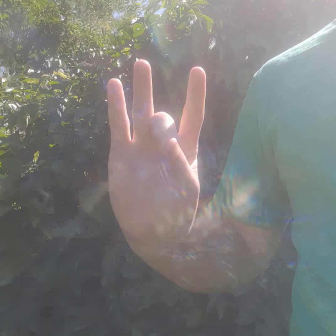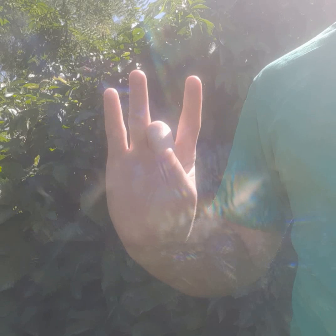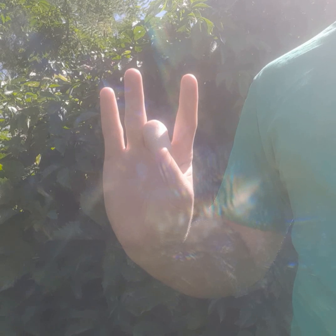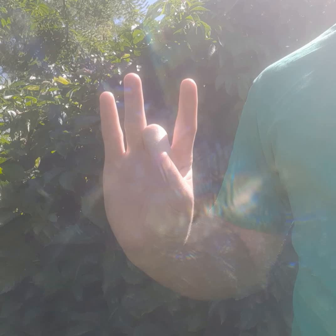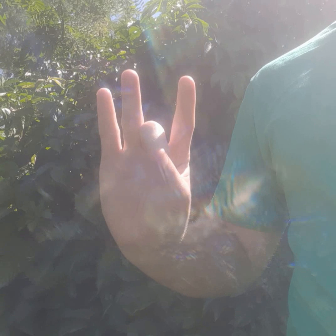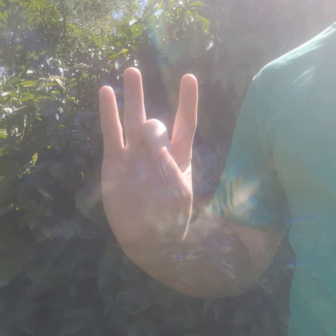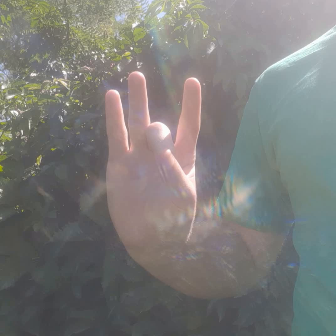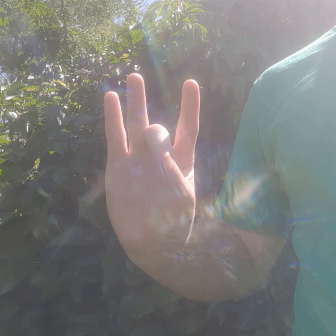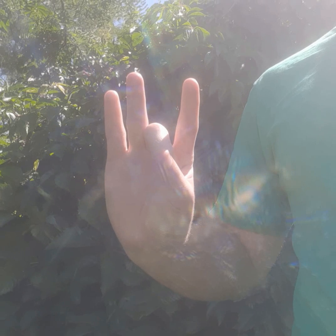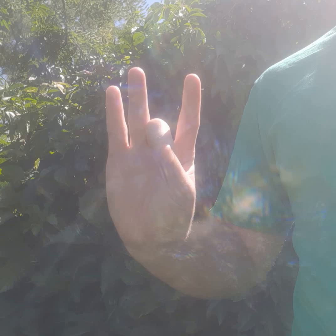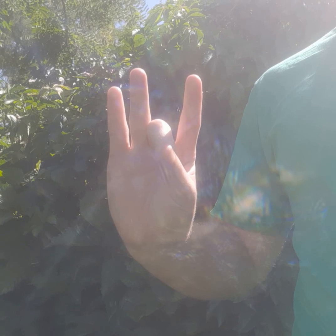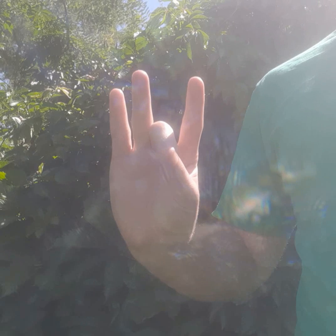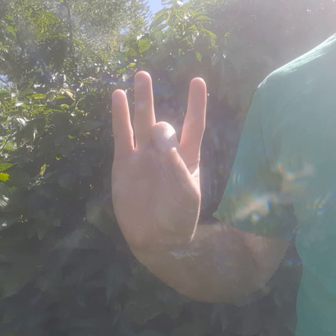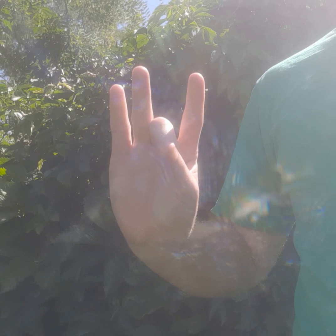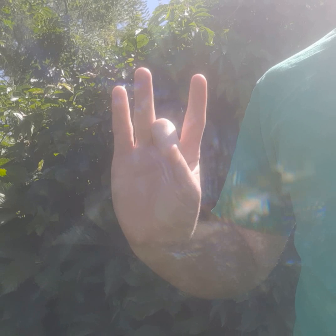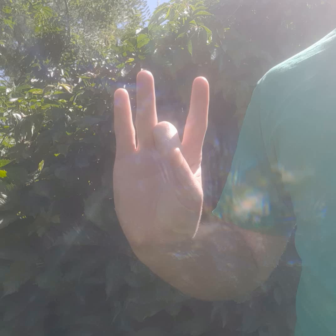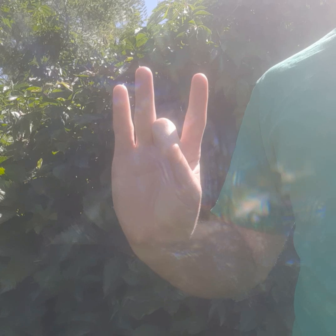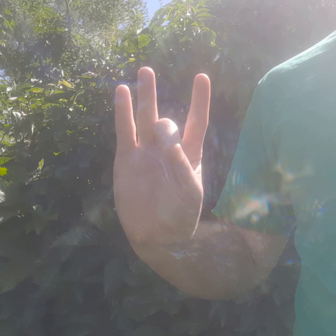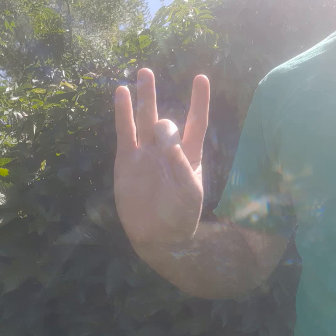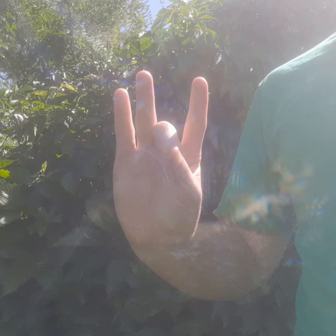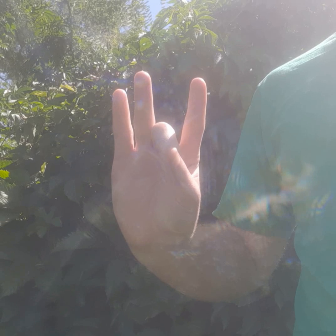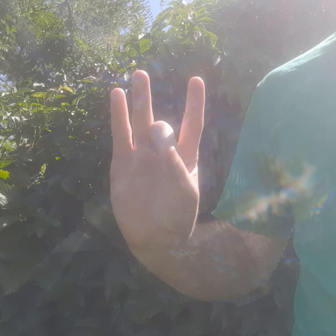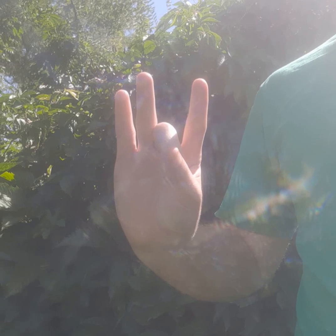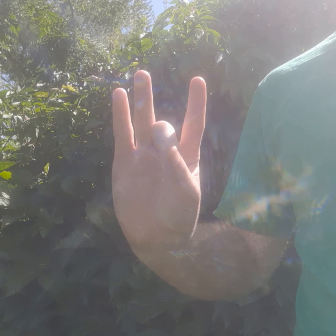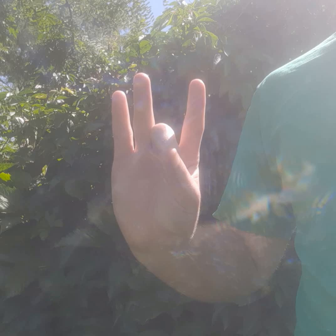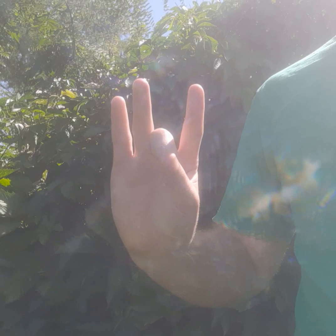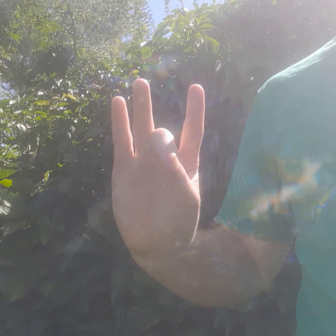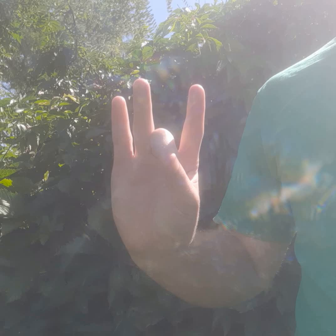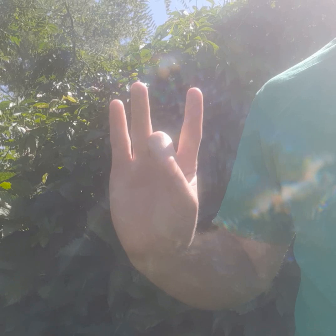Р